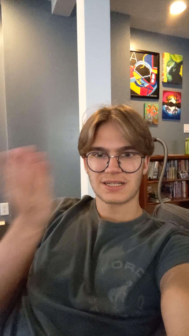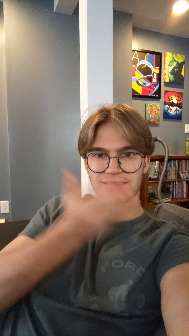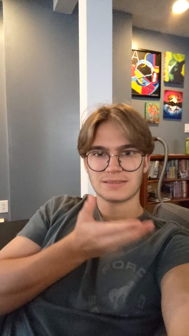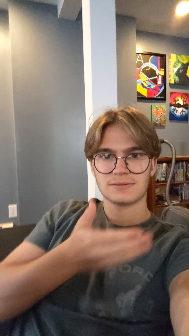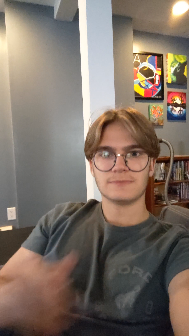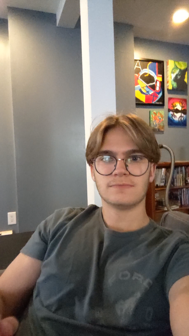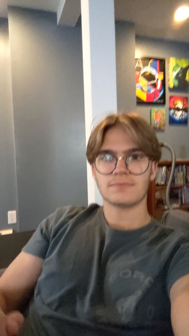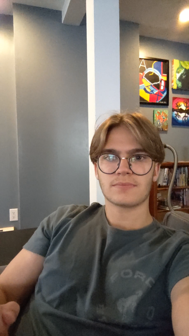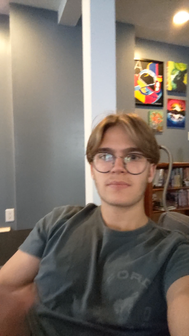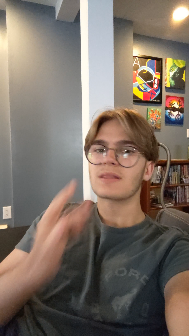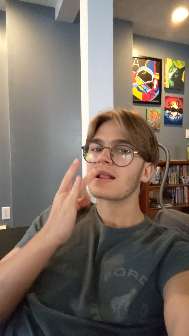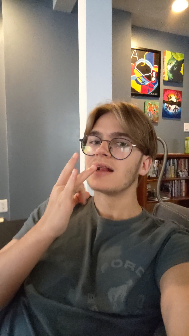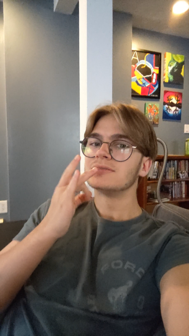light bulb